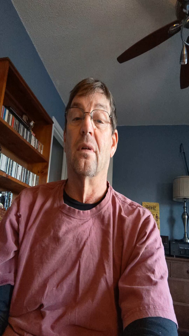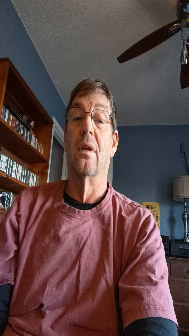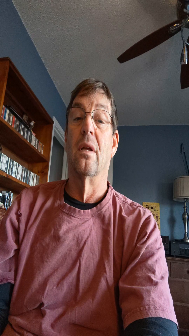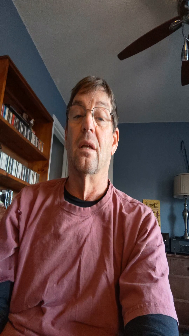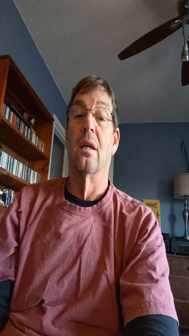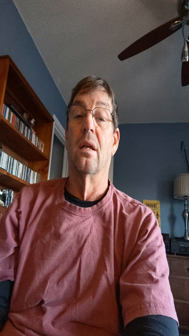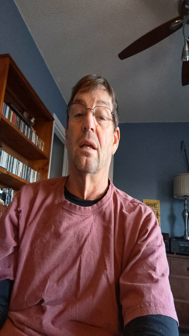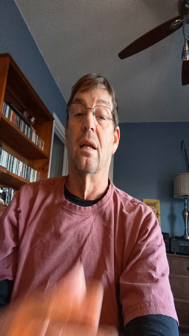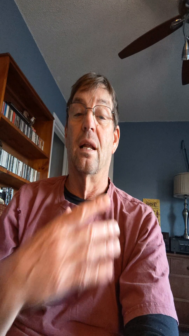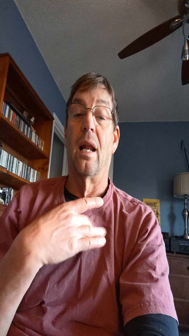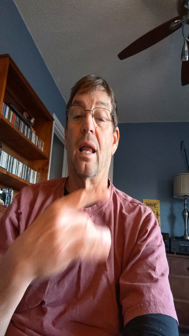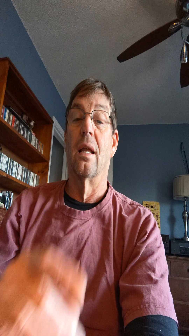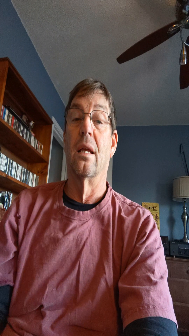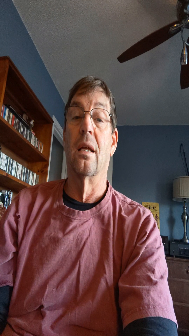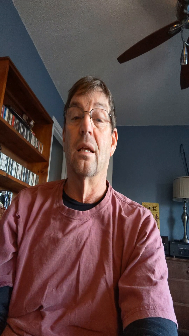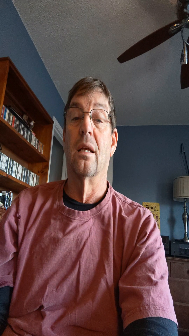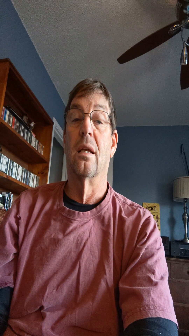like